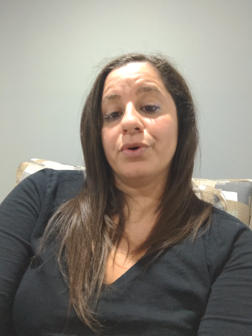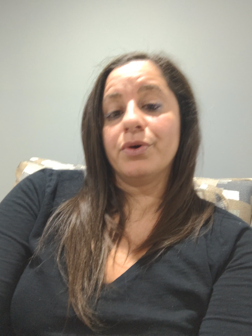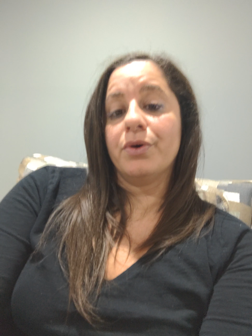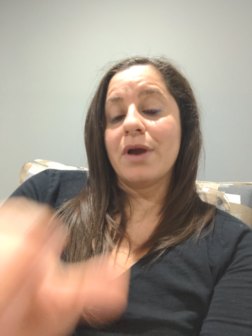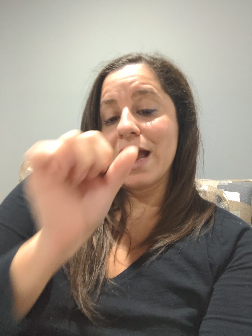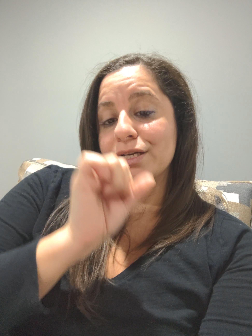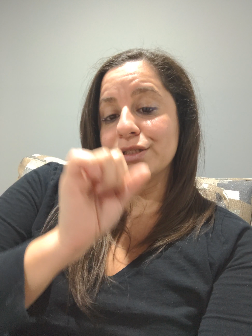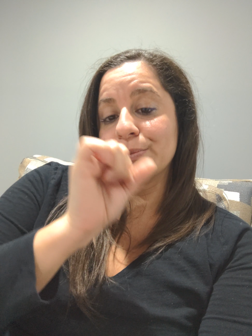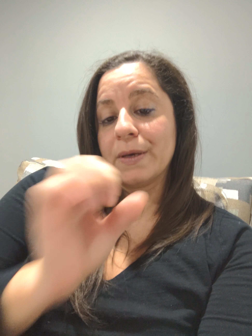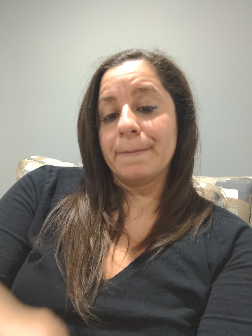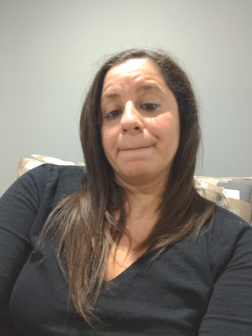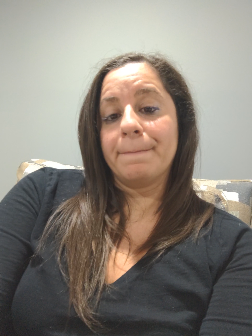ice cream